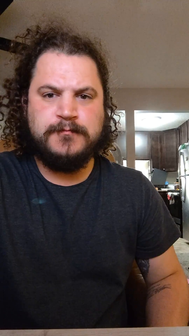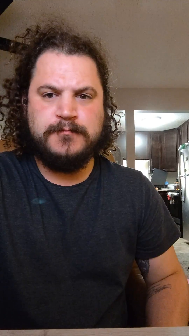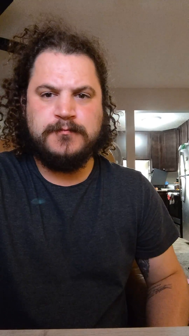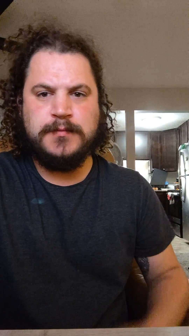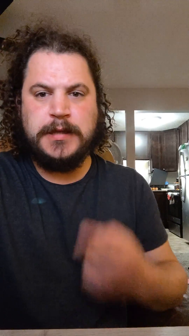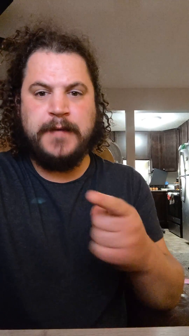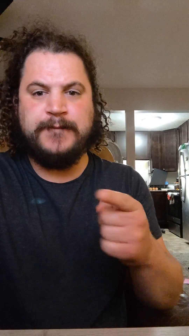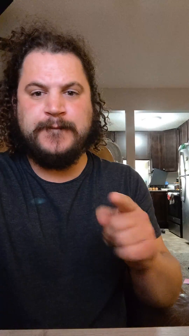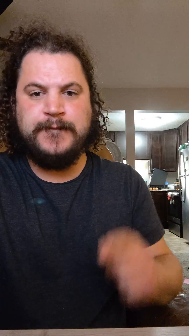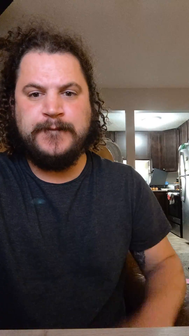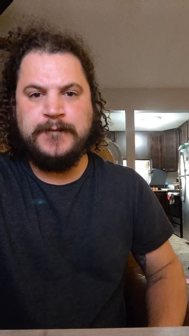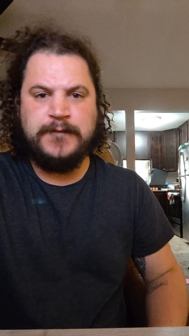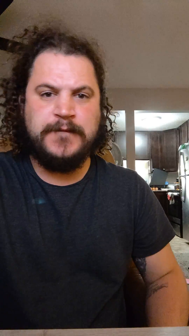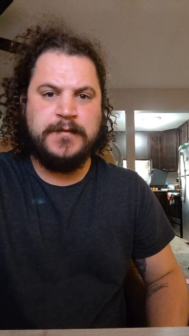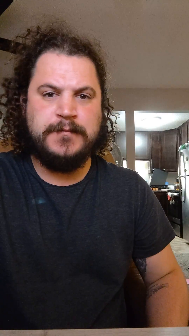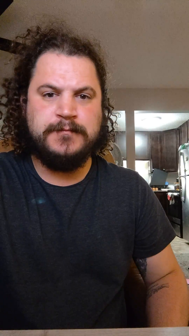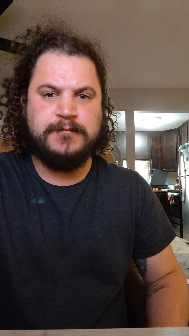knife